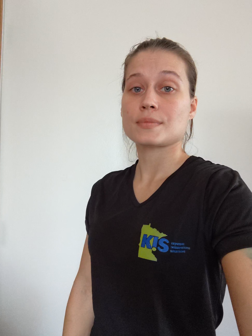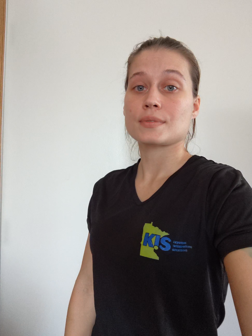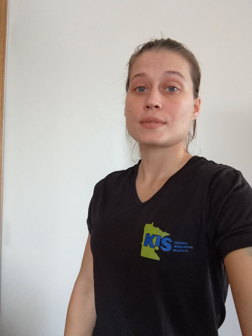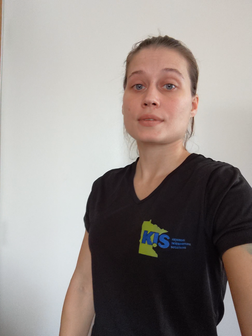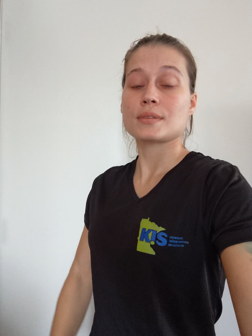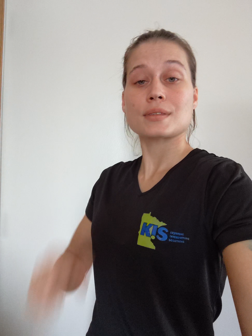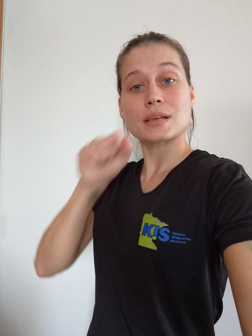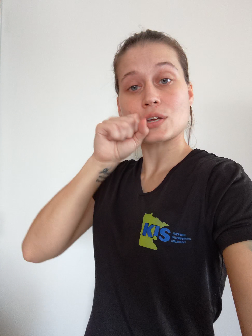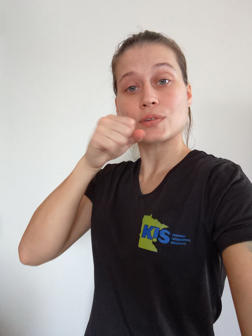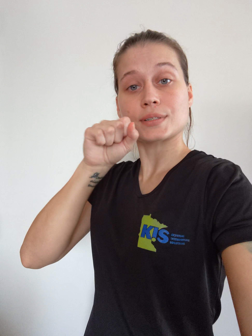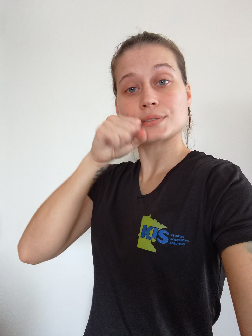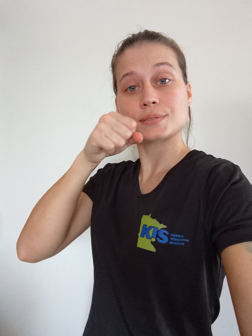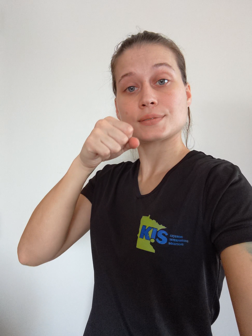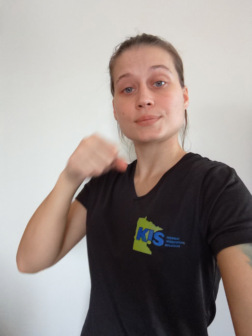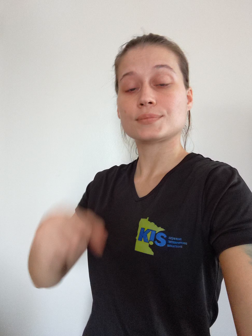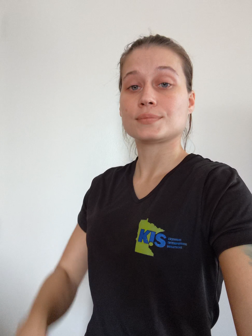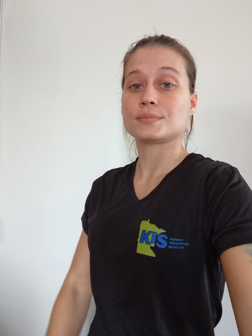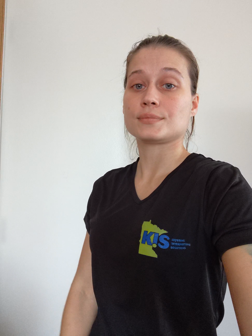carrot